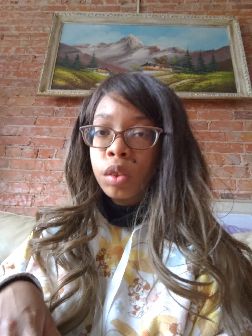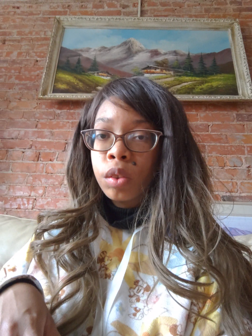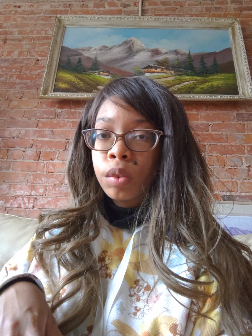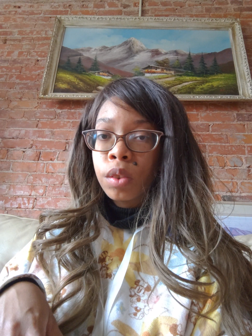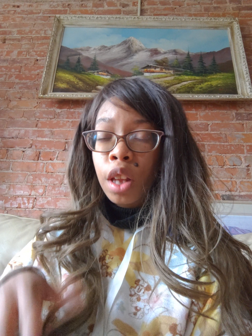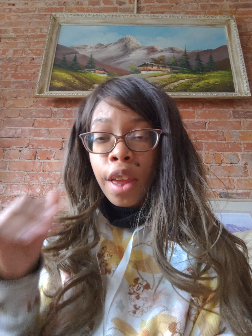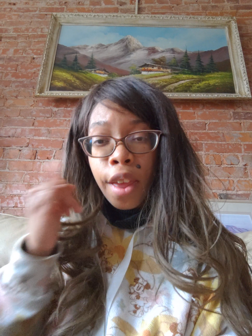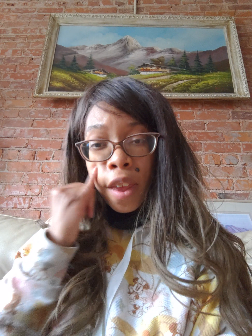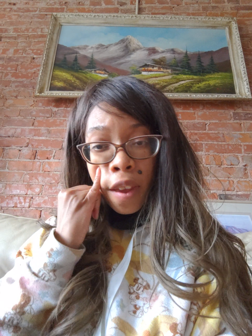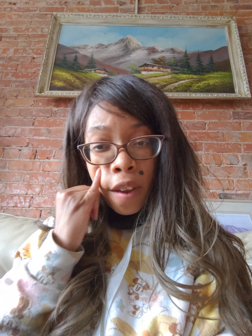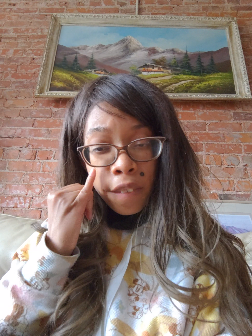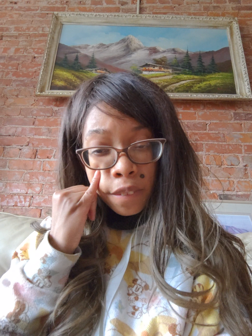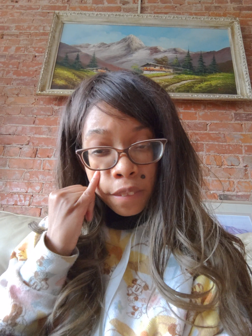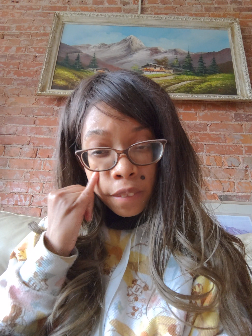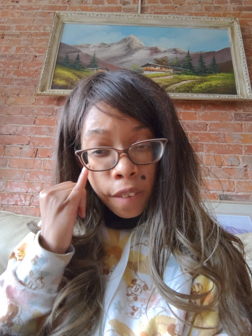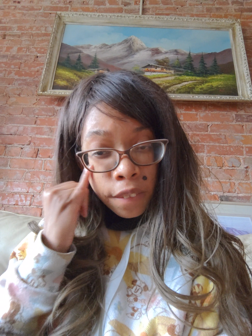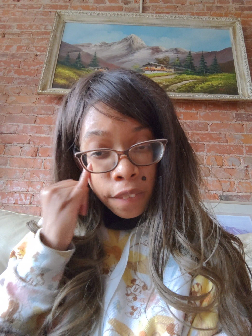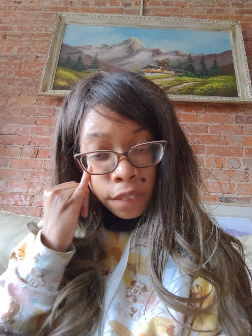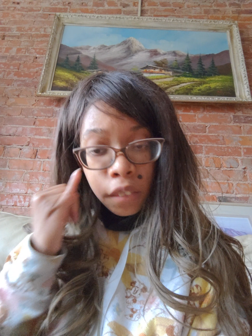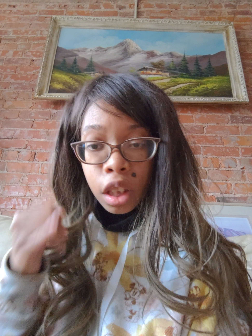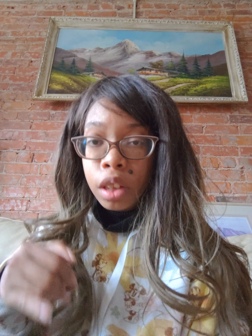if